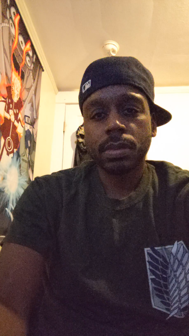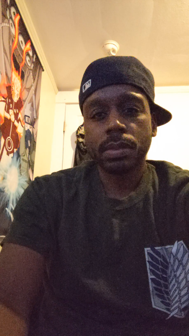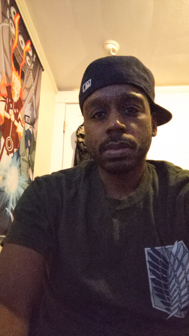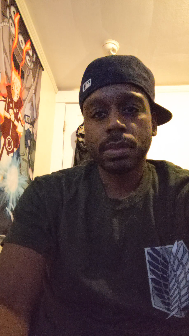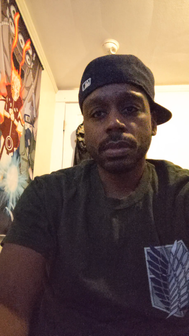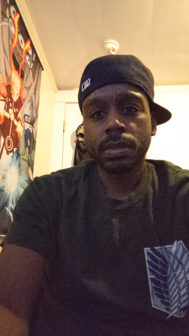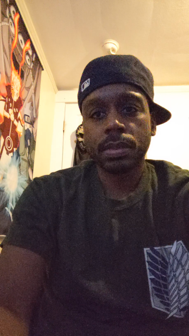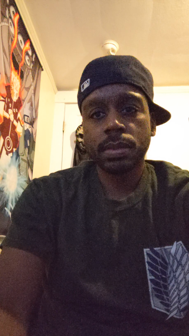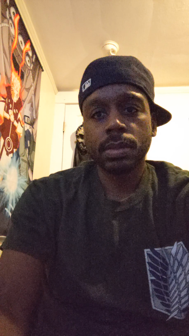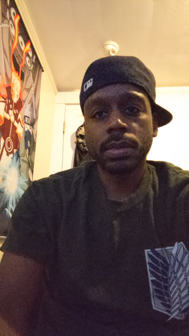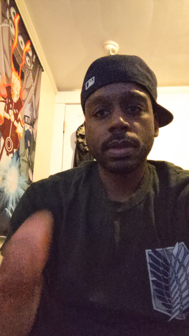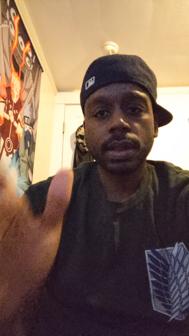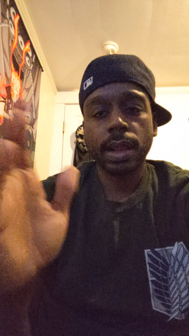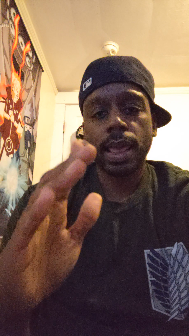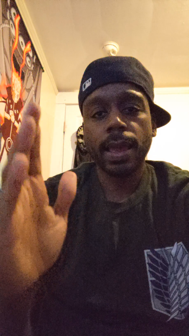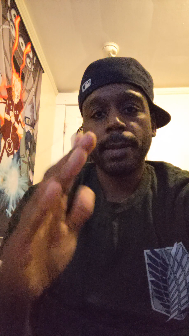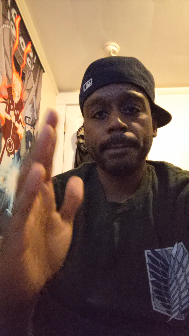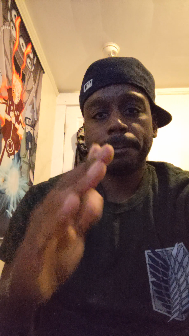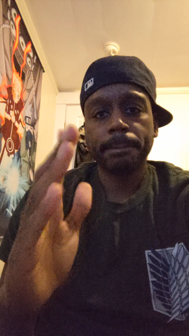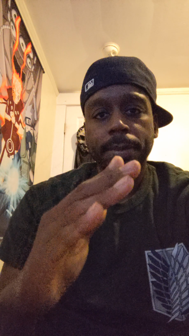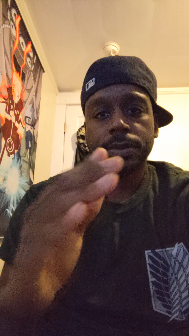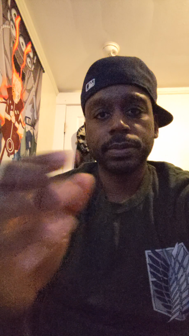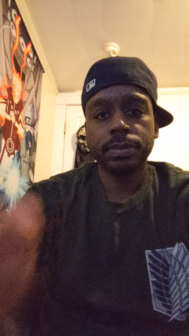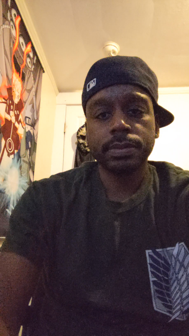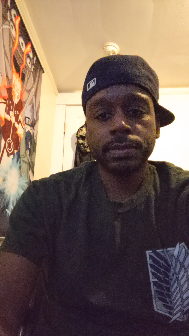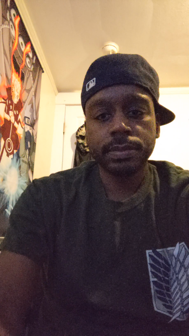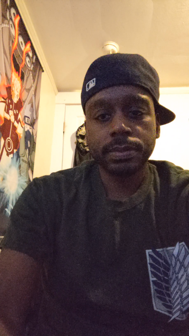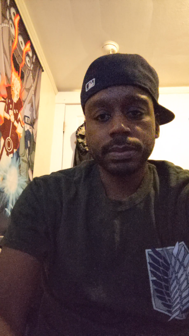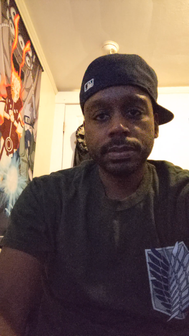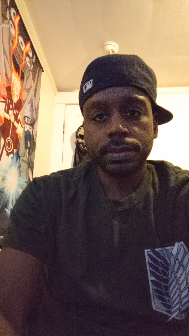clap